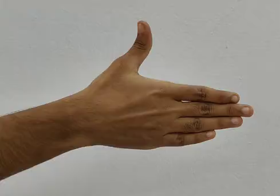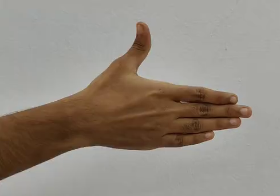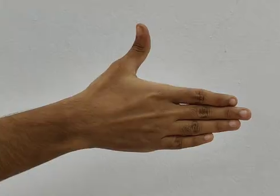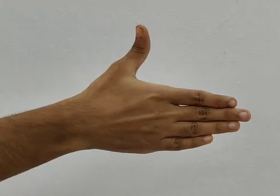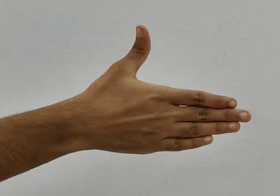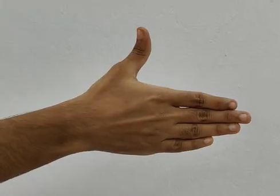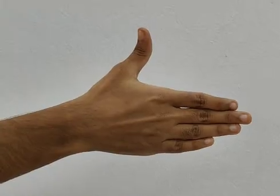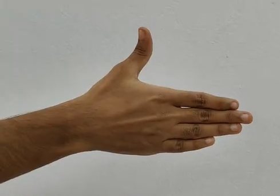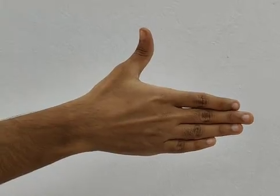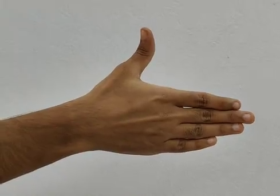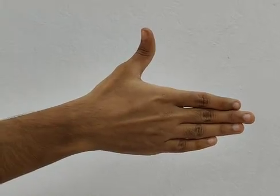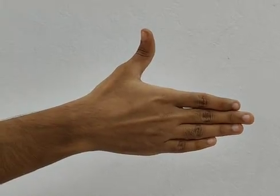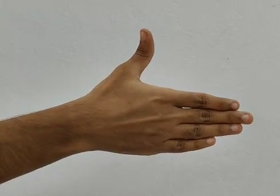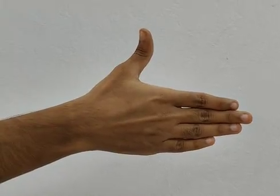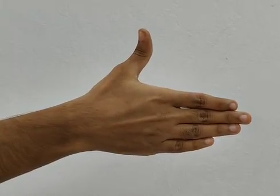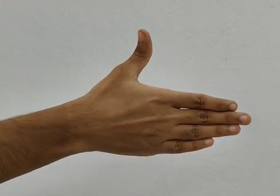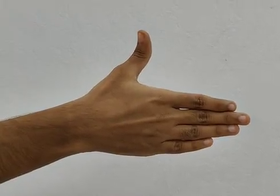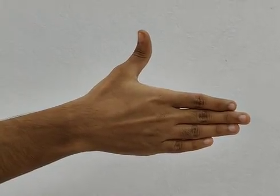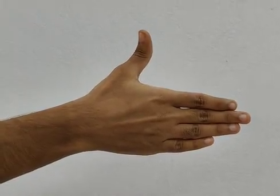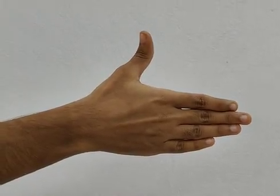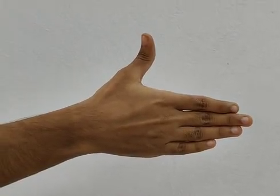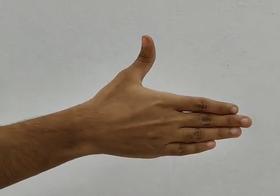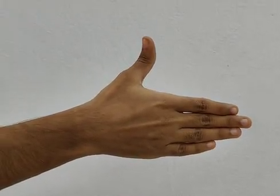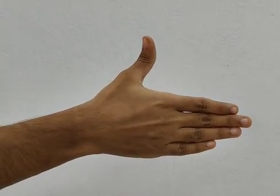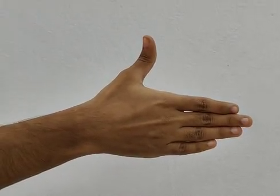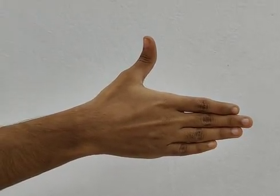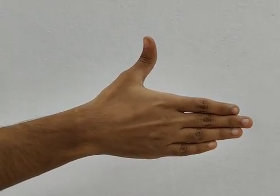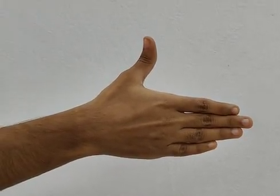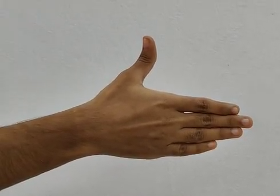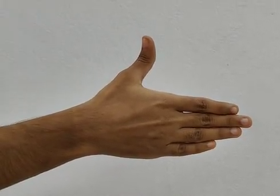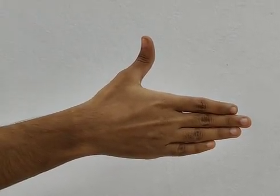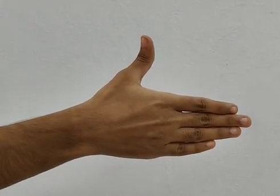ആ